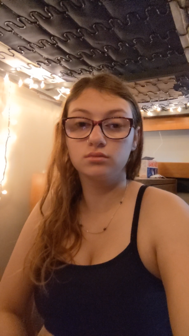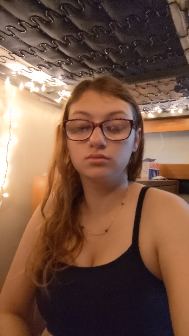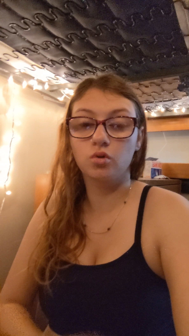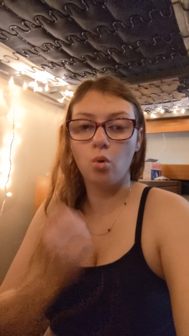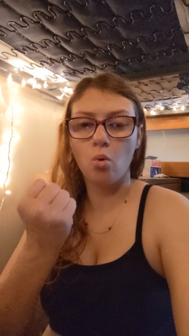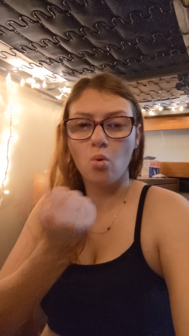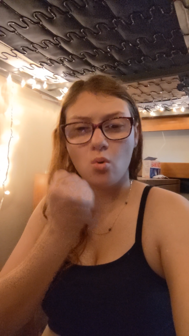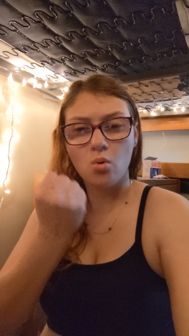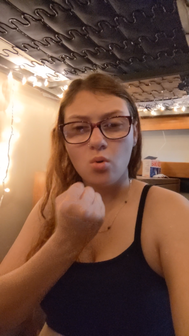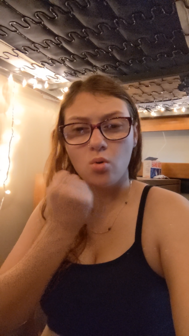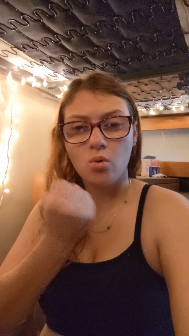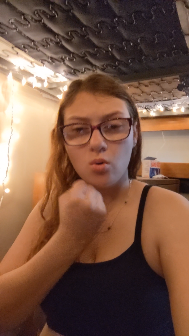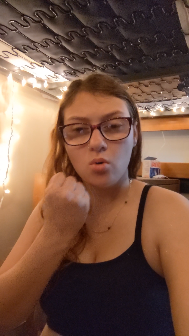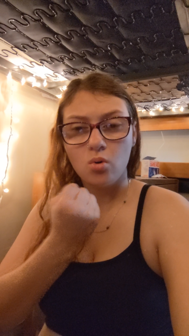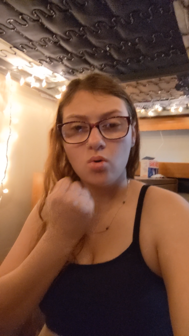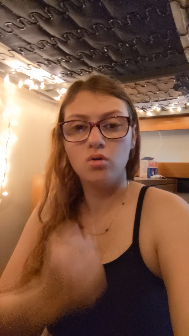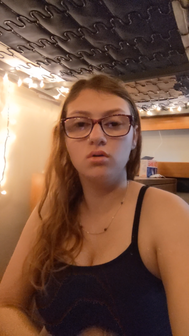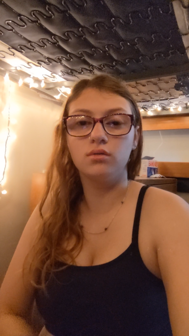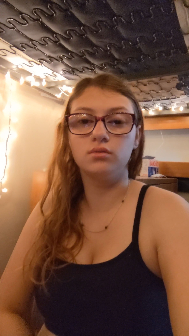hold